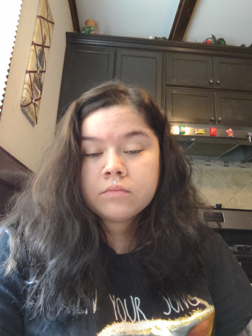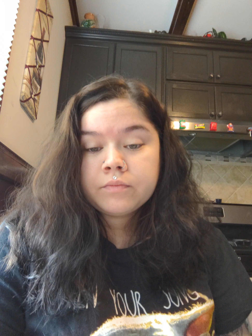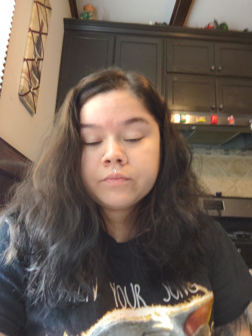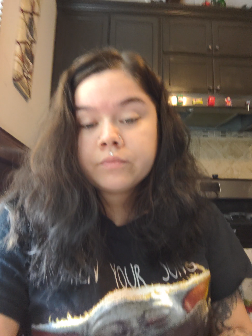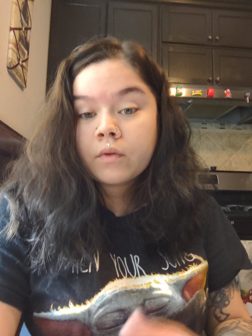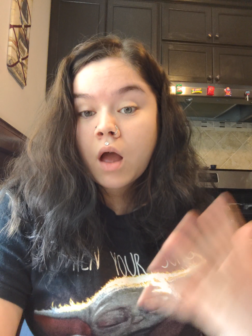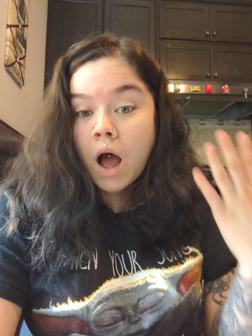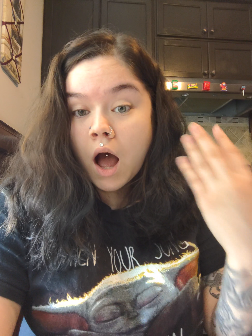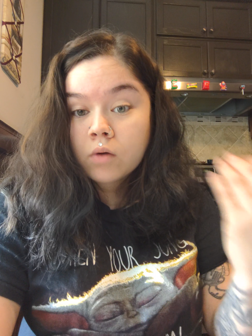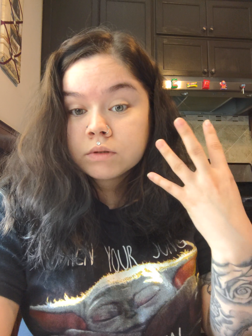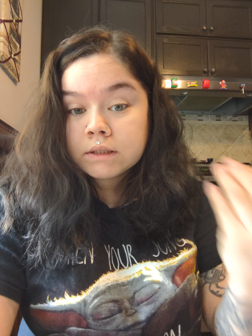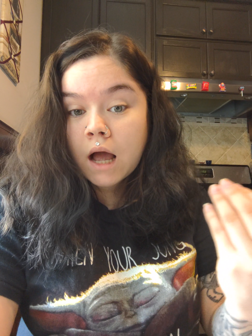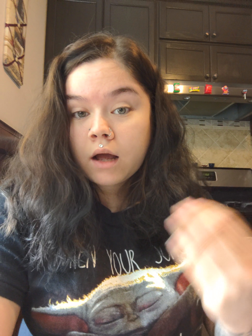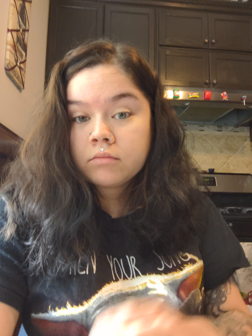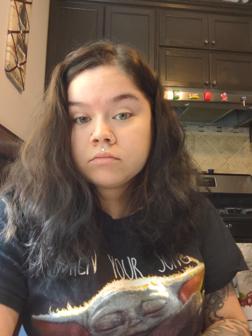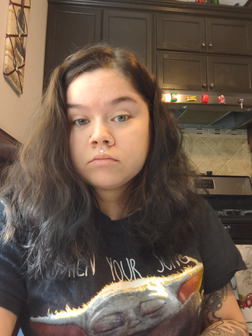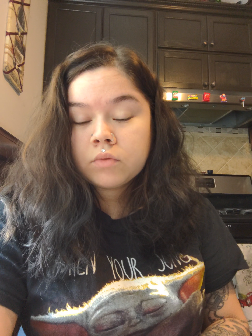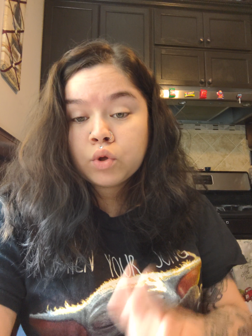outside